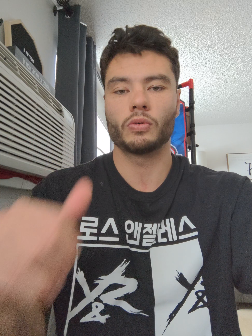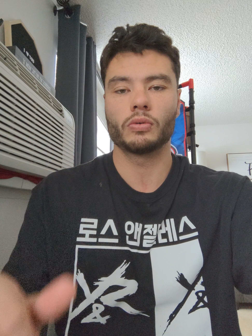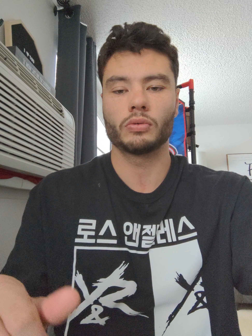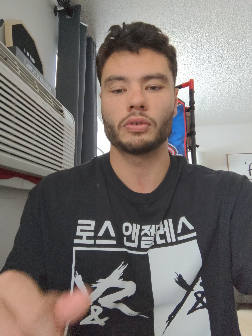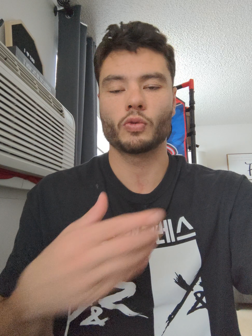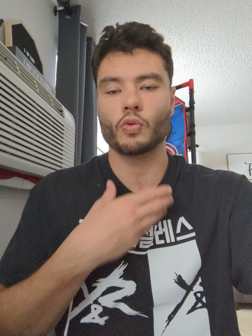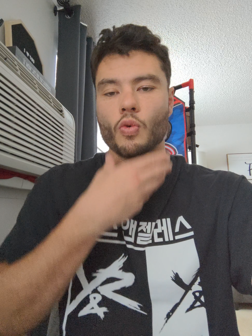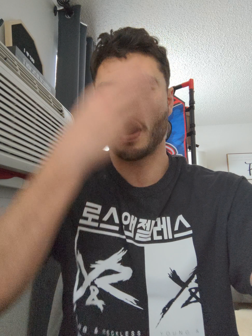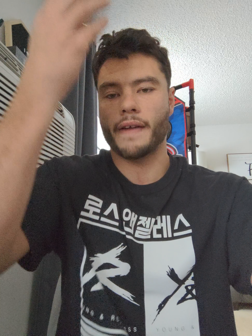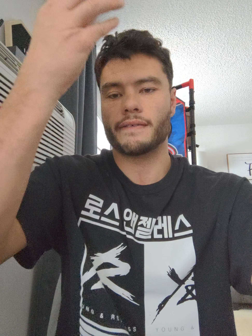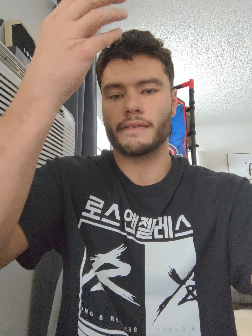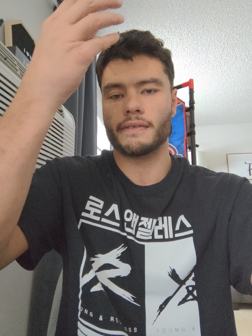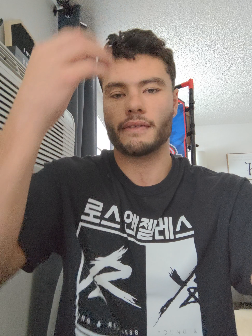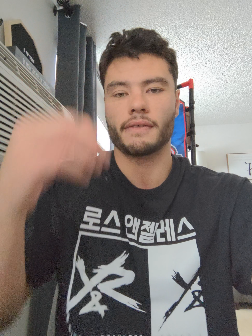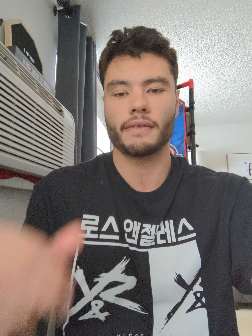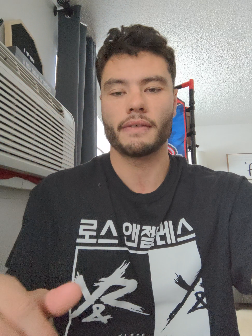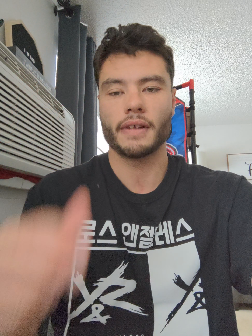giraffe